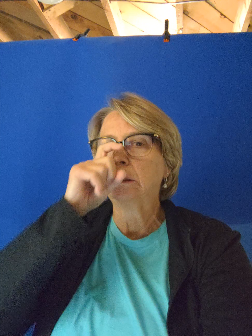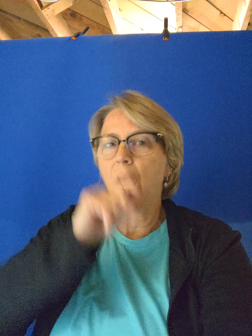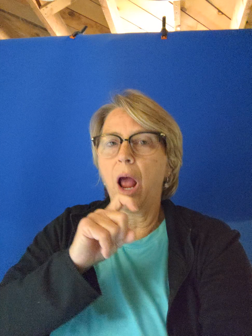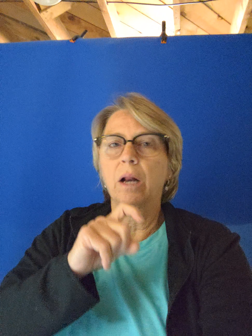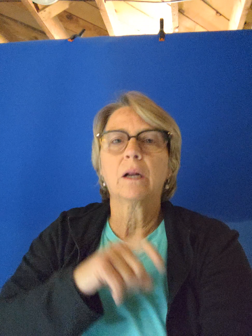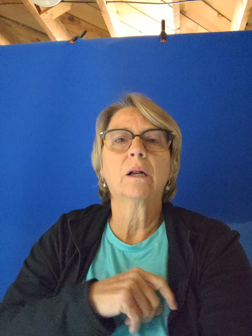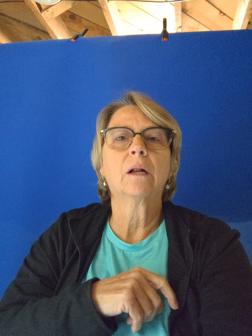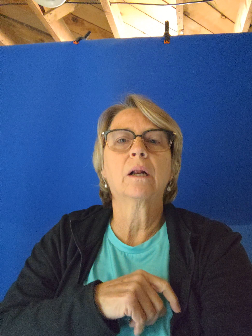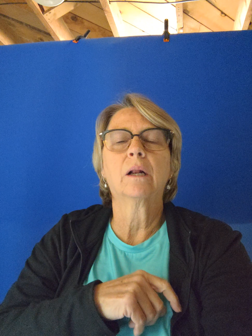doll